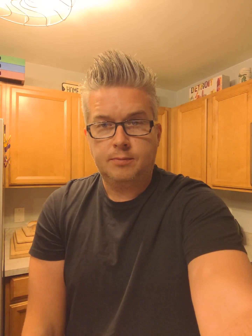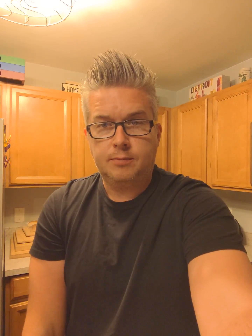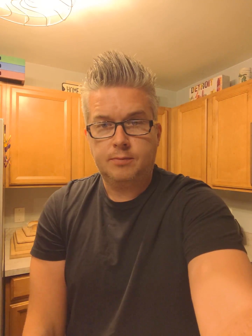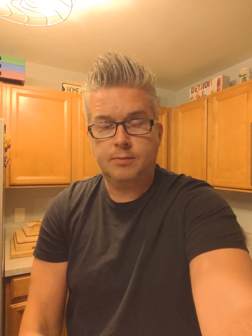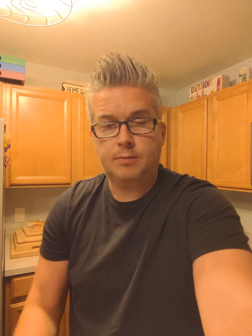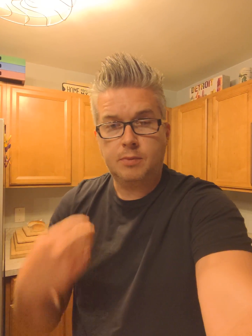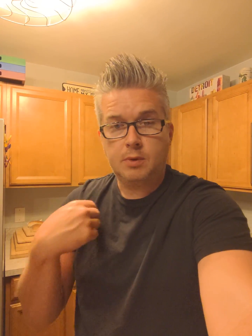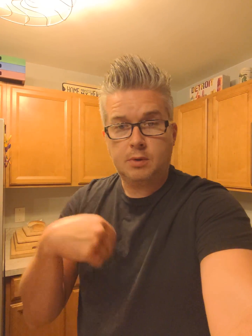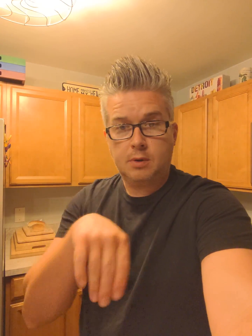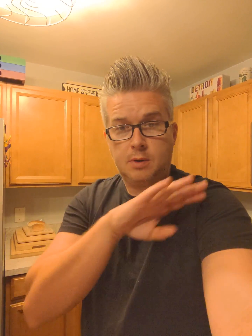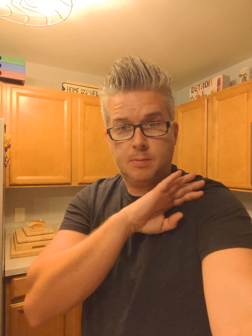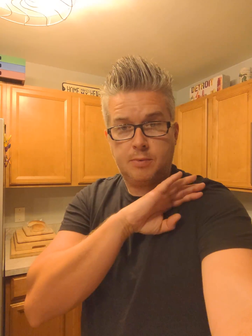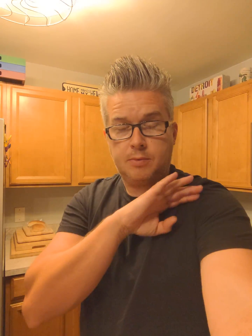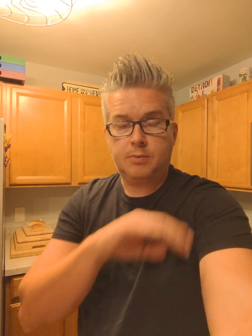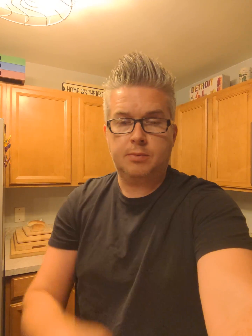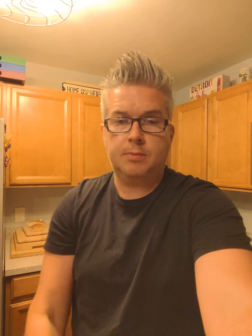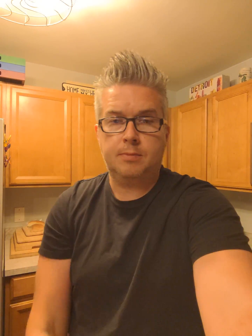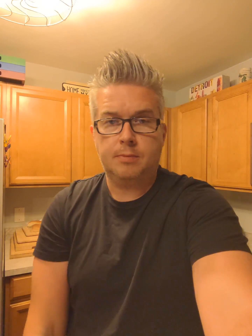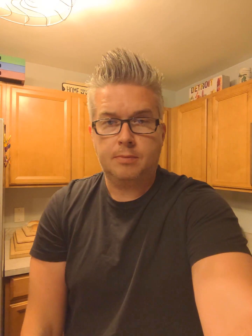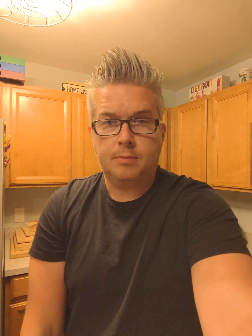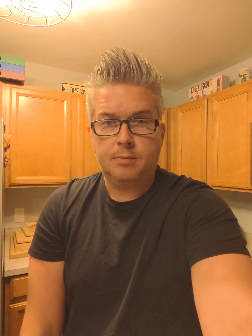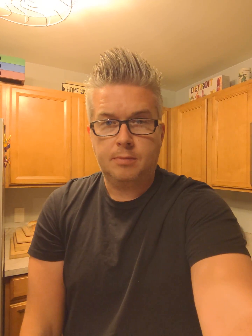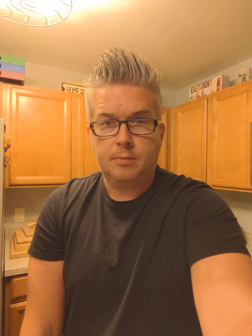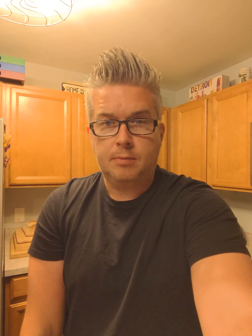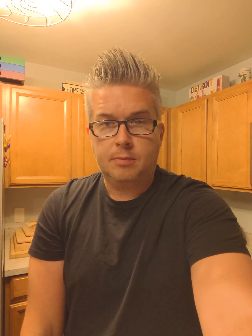scarf